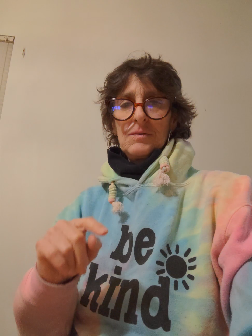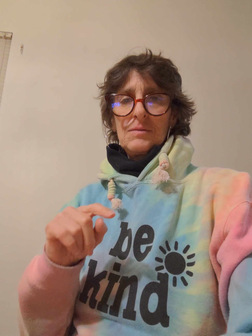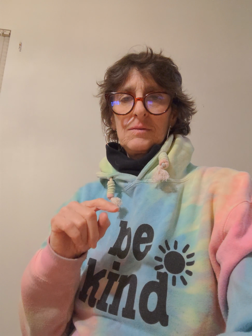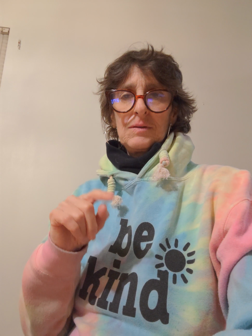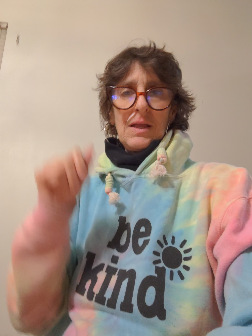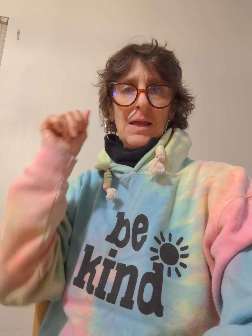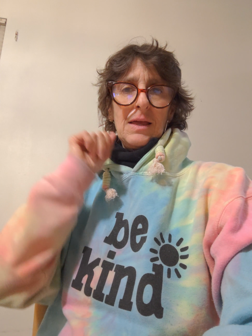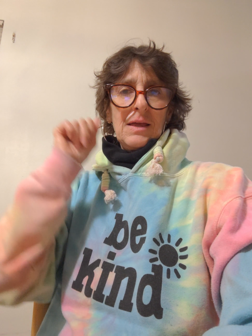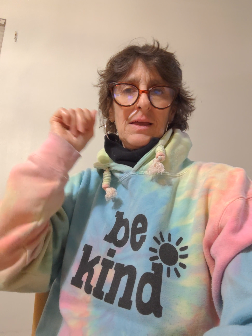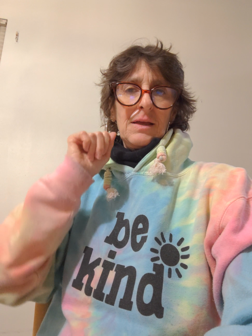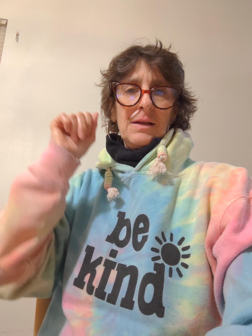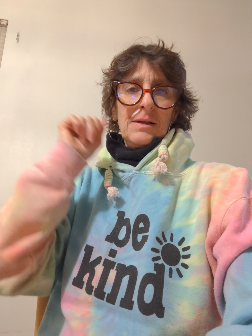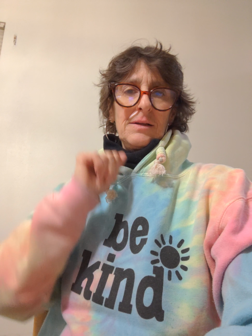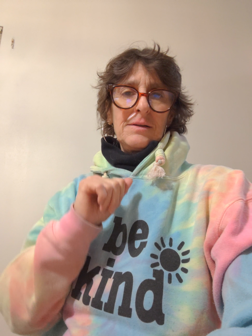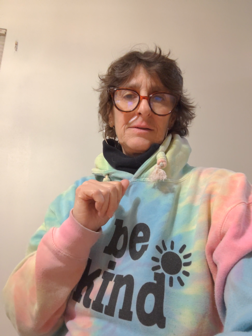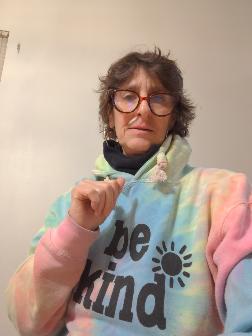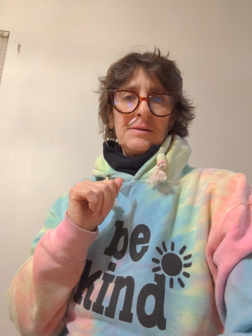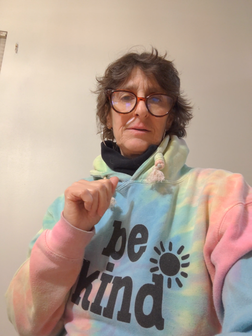aunt